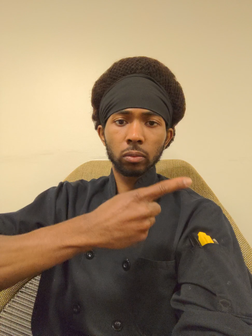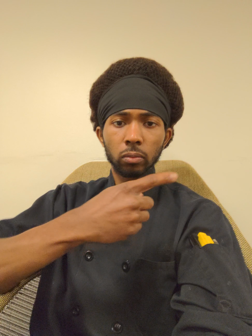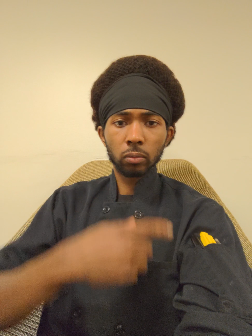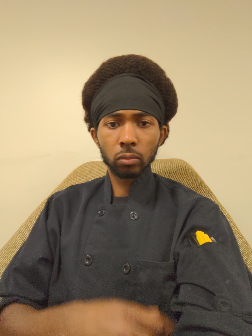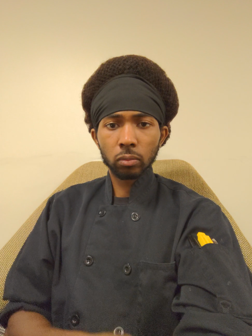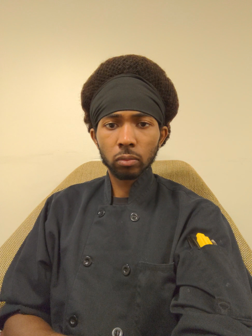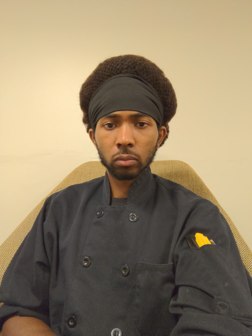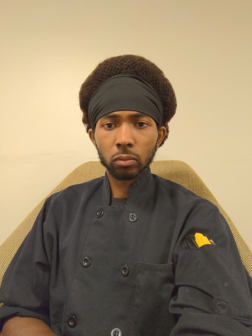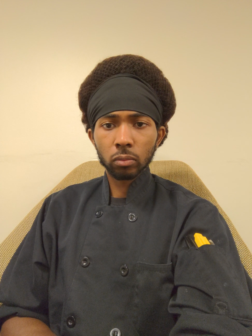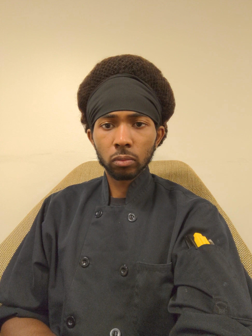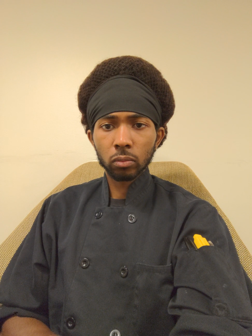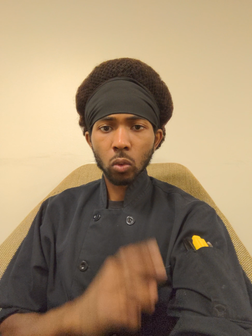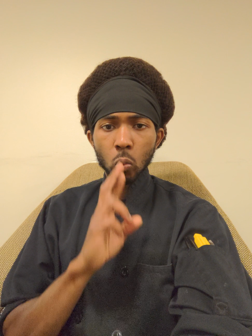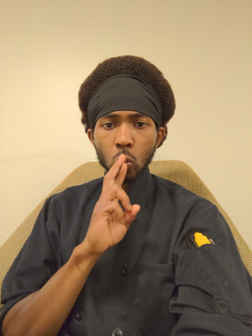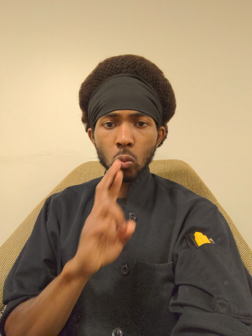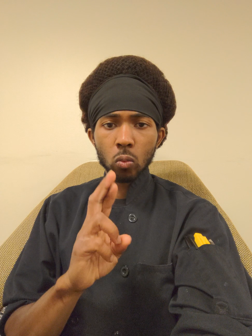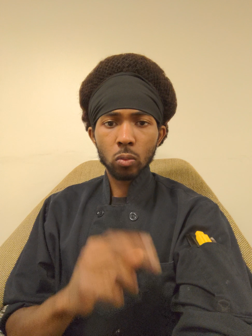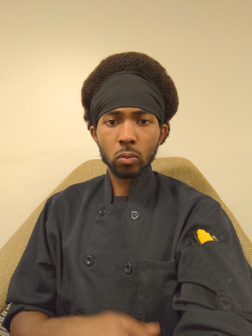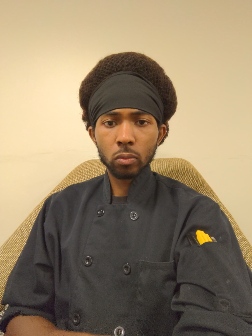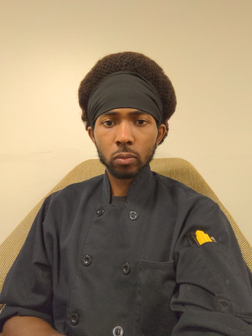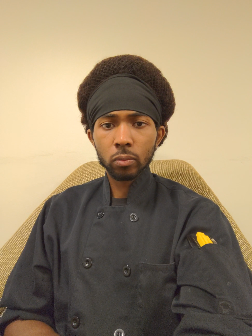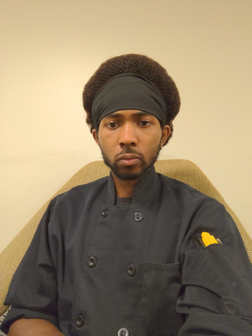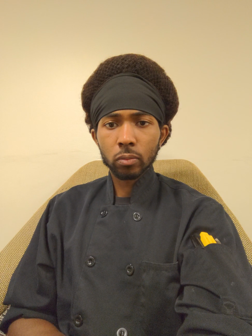are